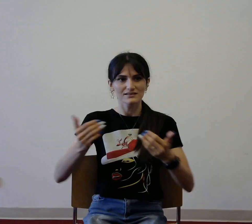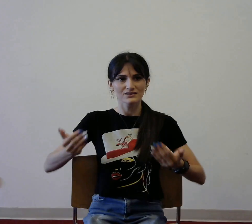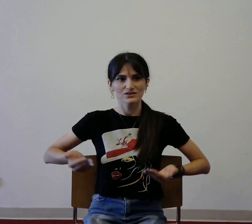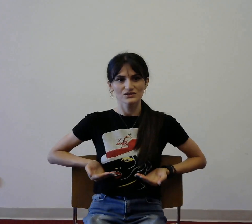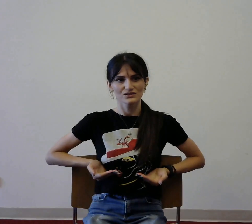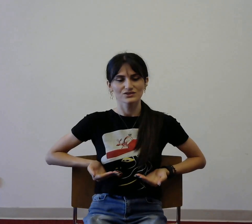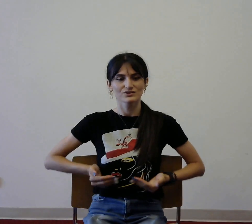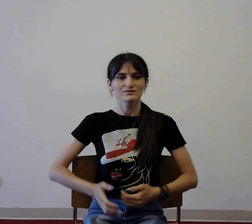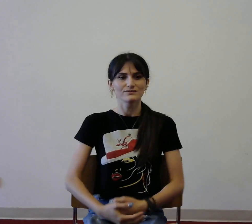yaşamaq